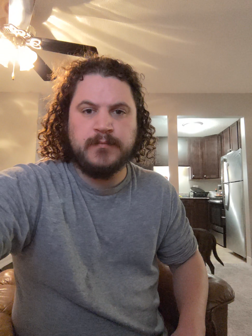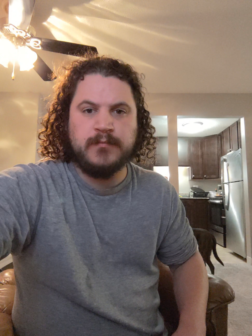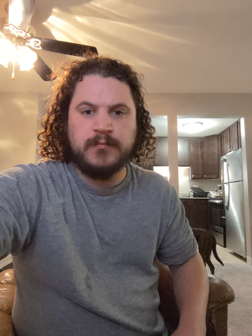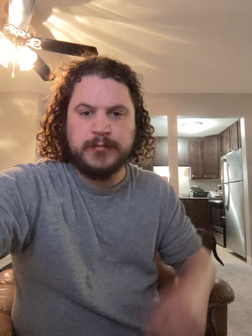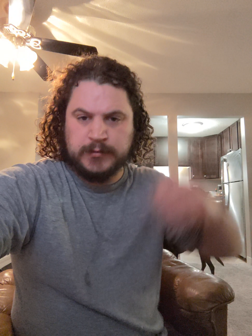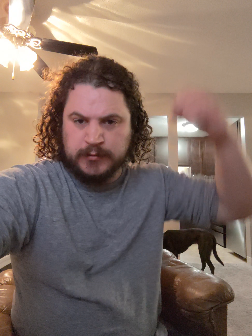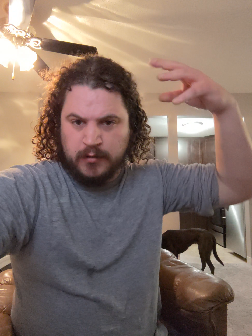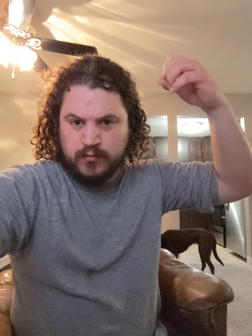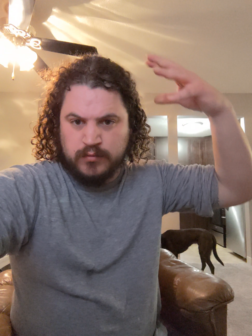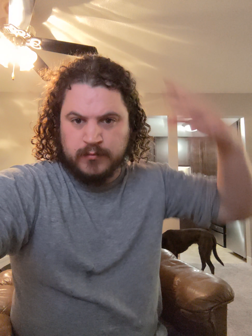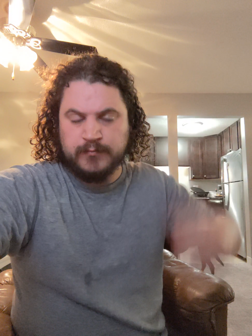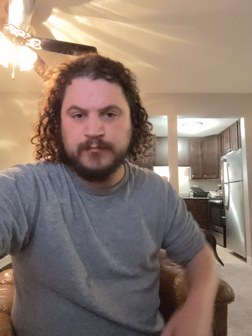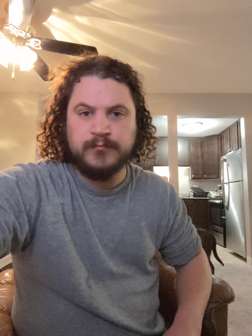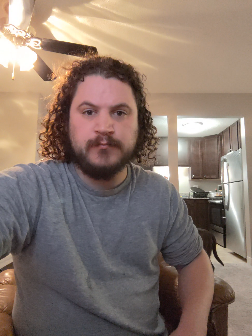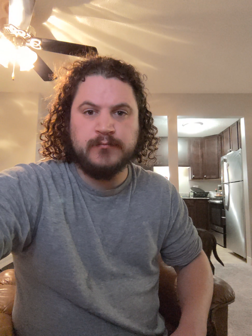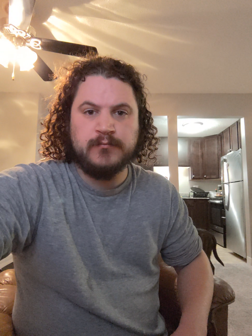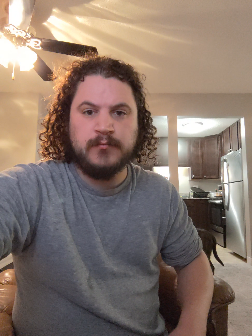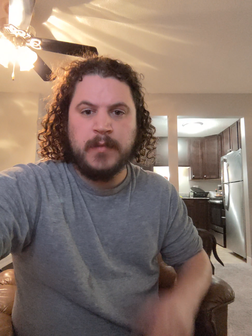shower